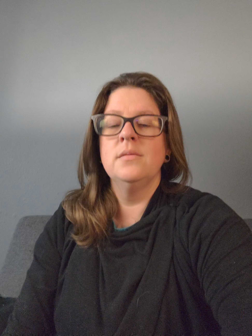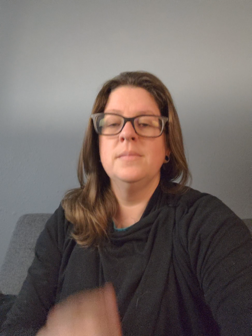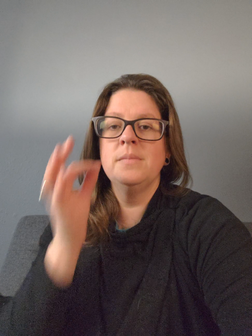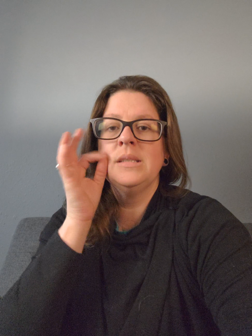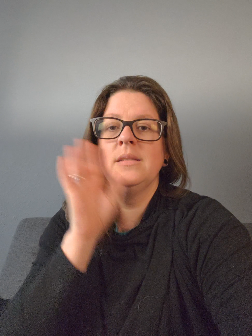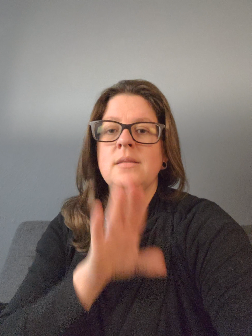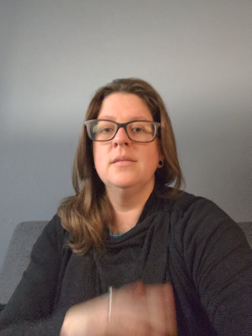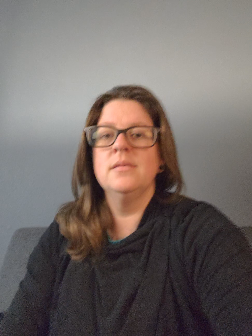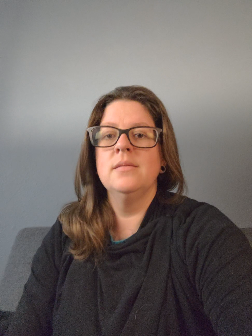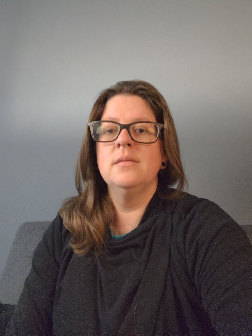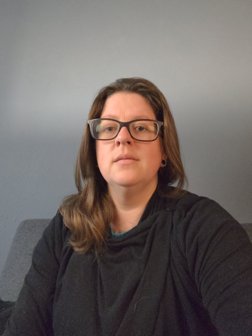bee